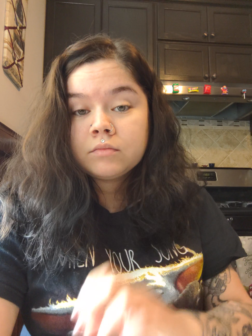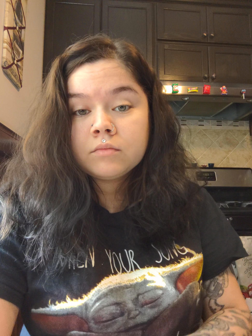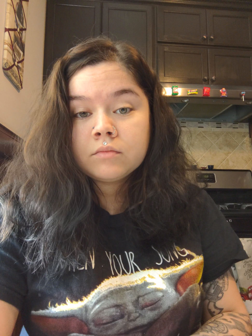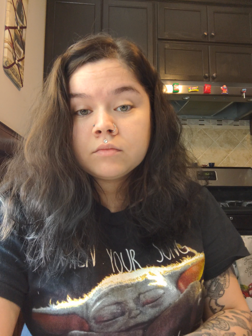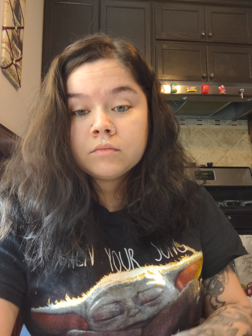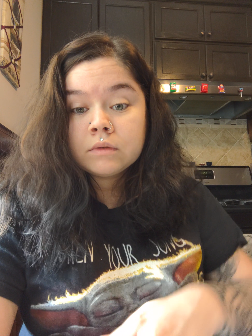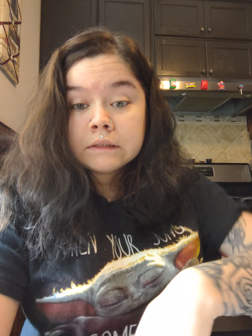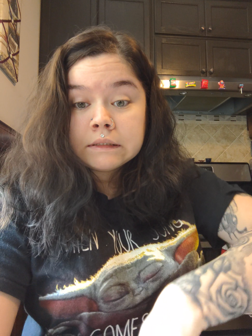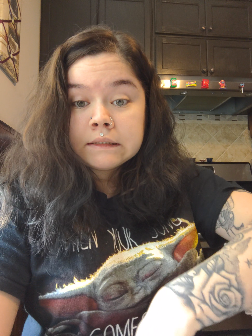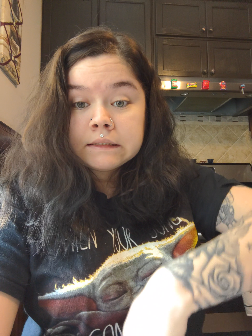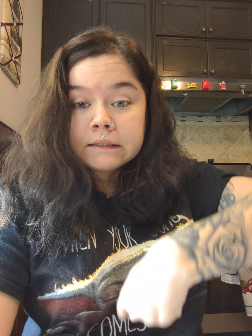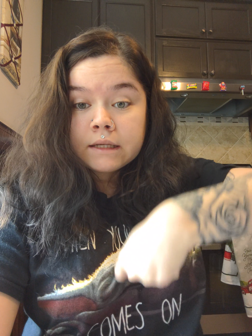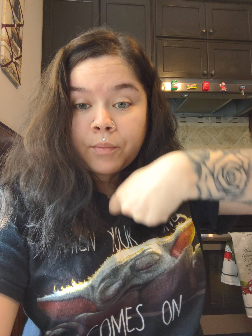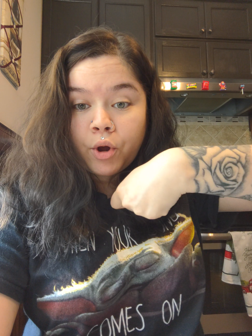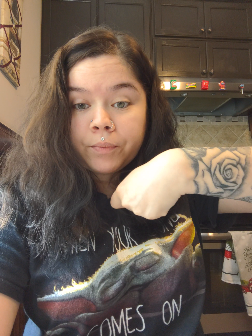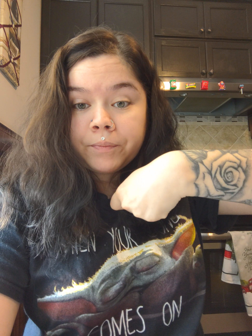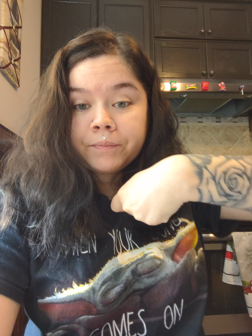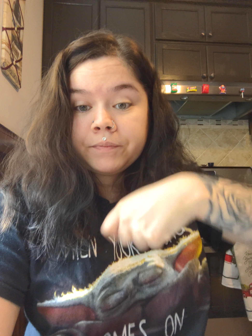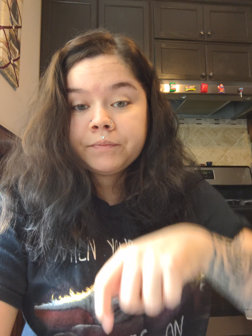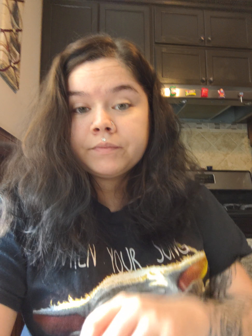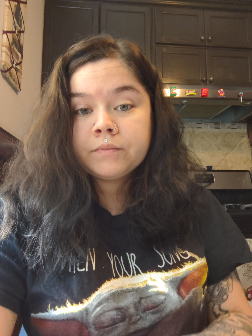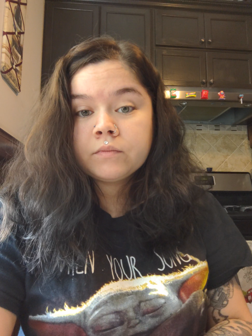zipper